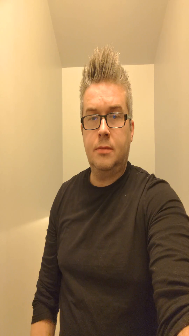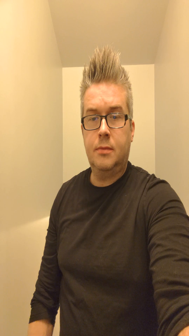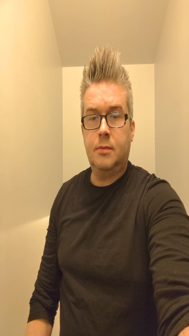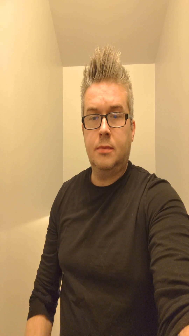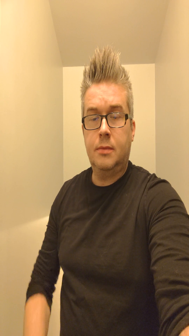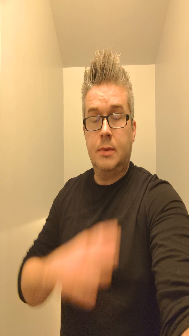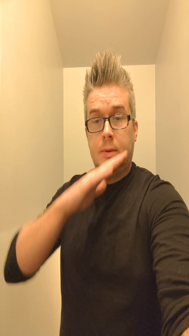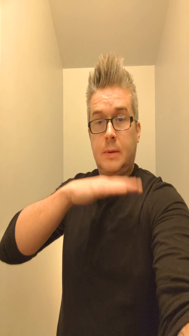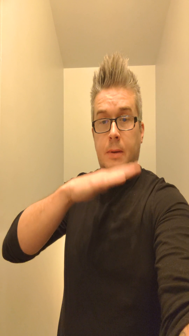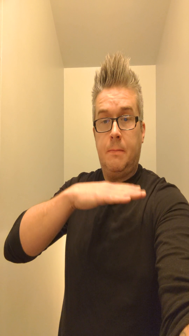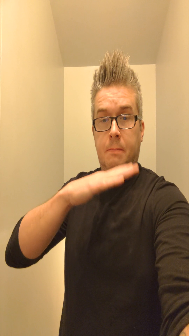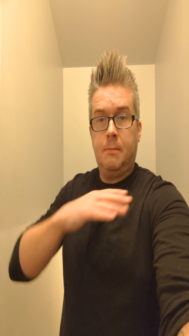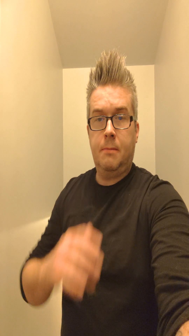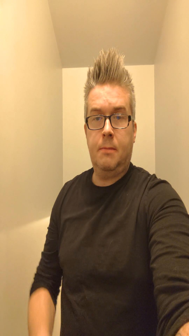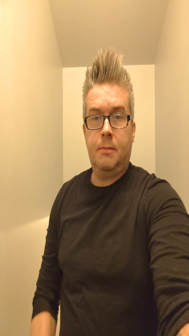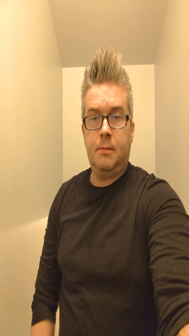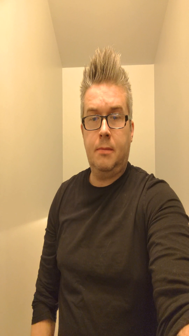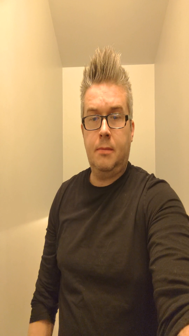table